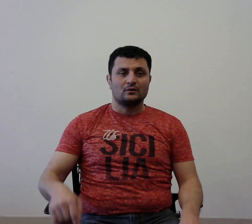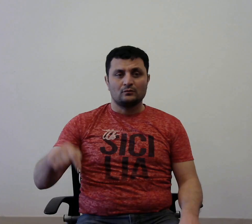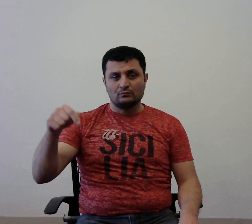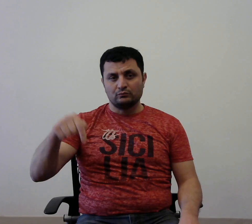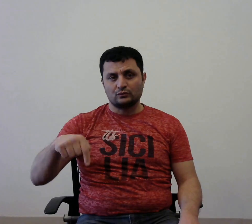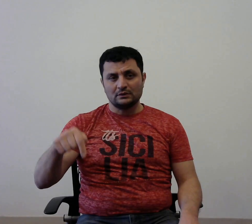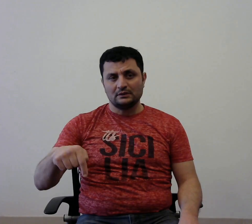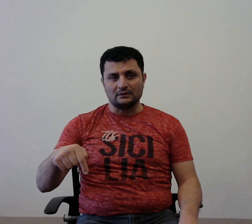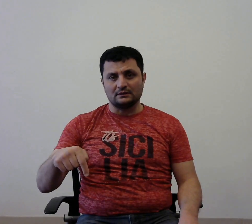burda